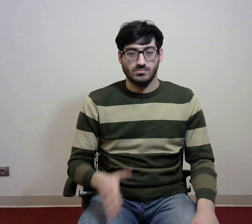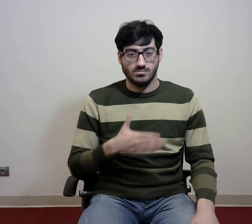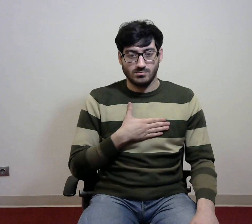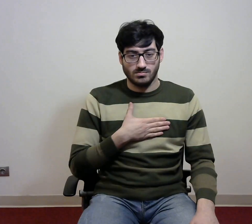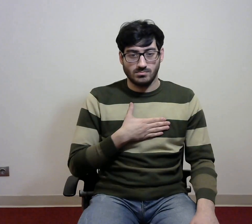mən